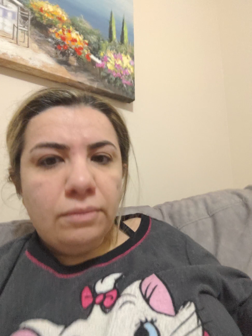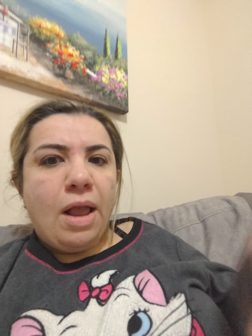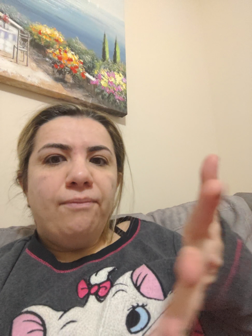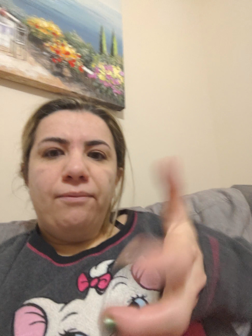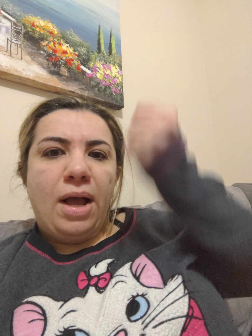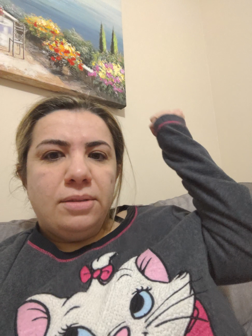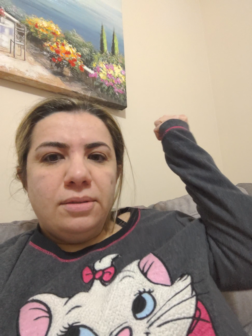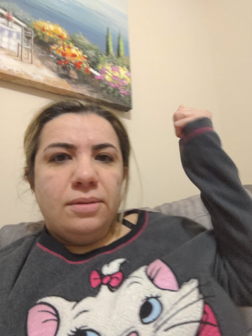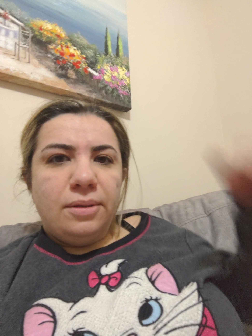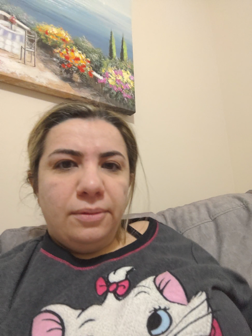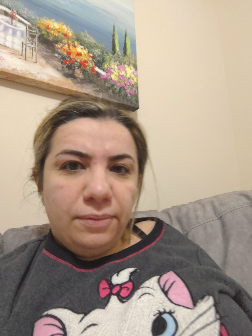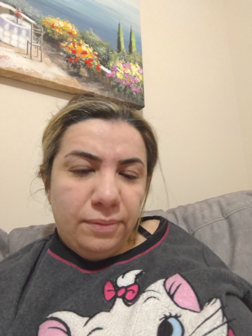fast